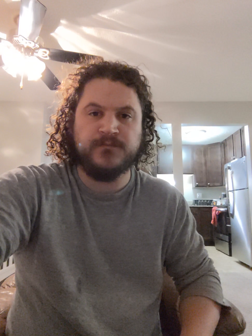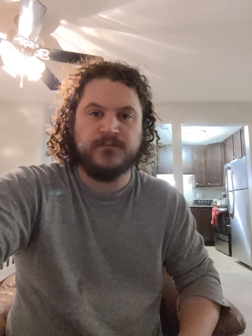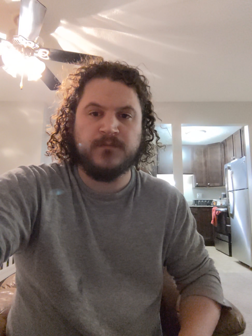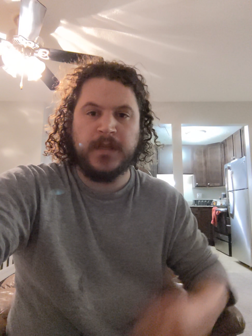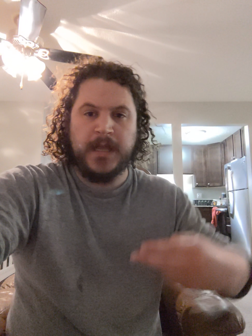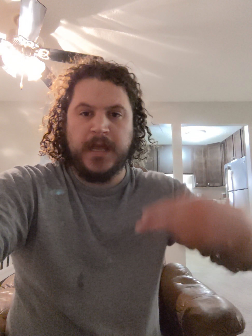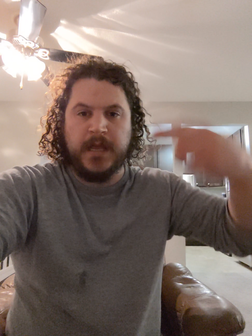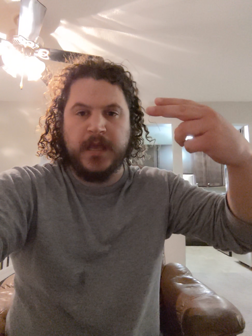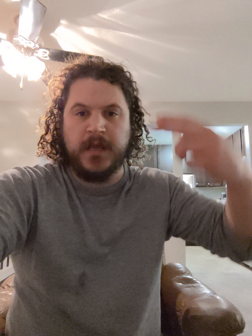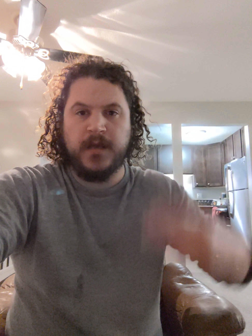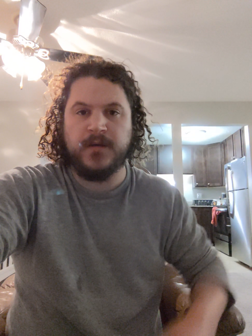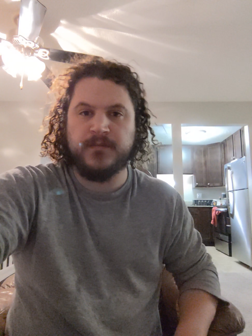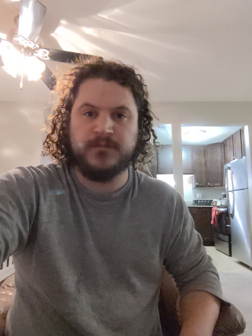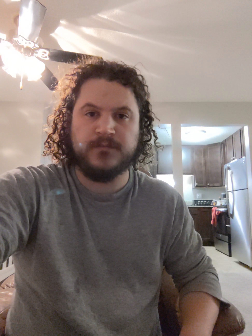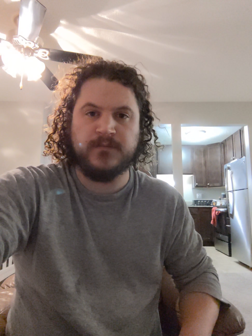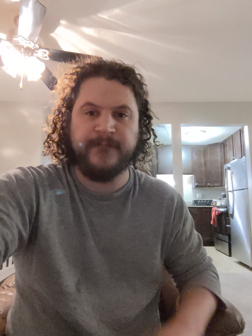high